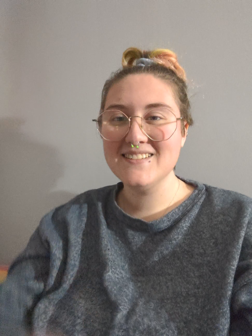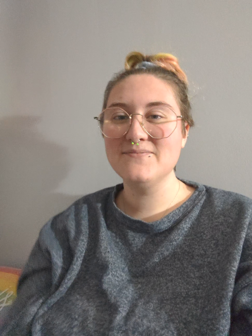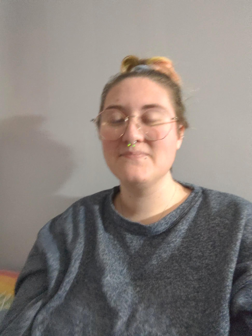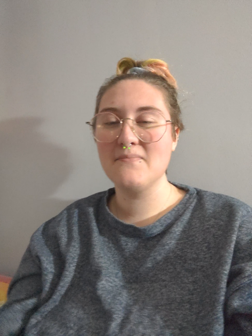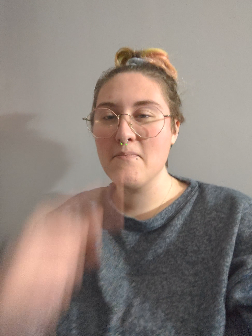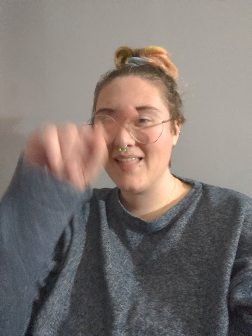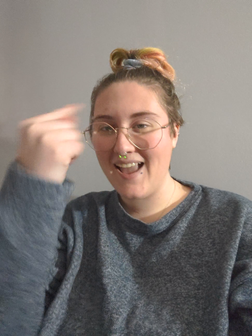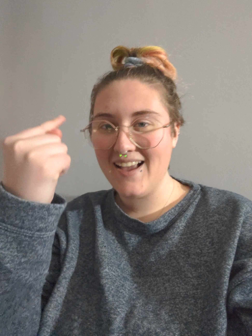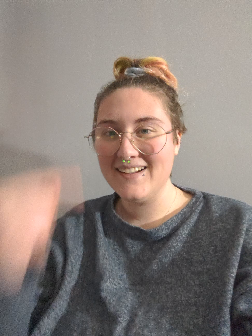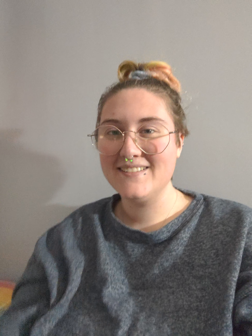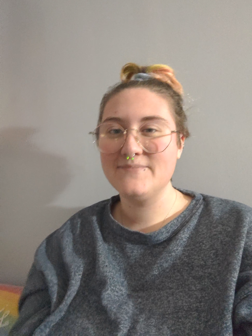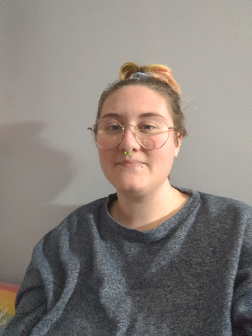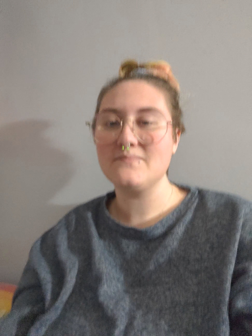black